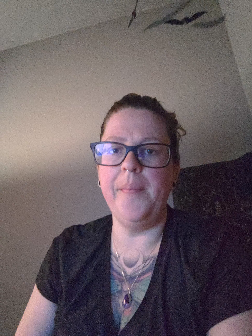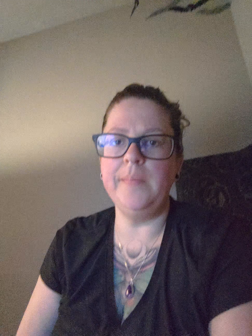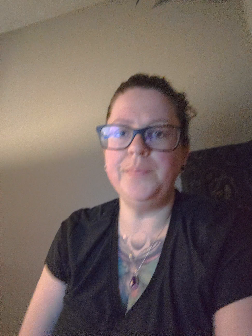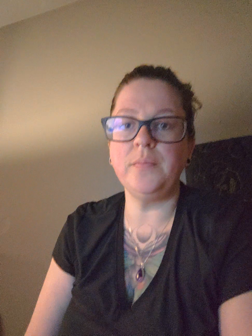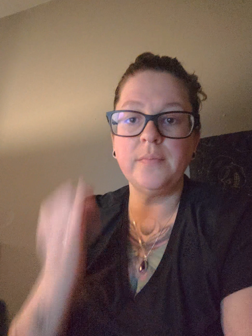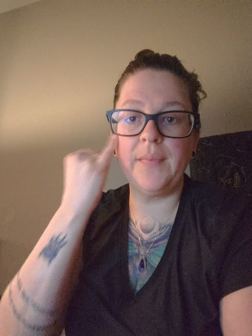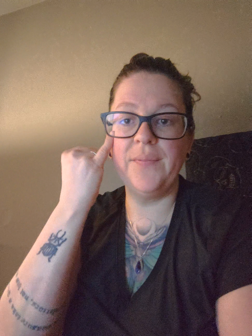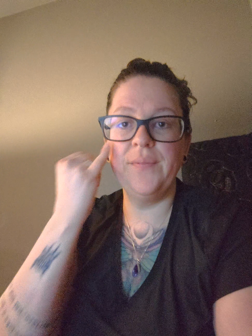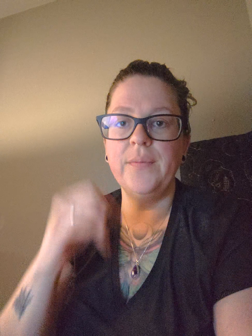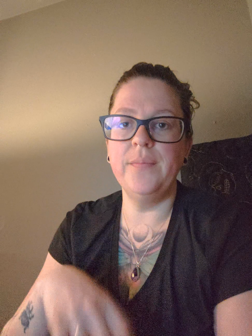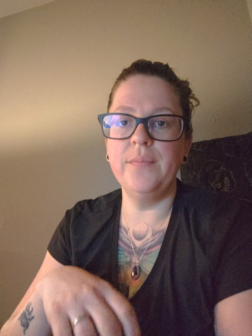if